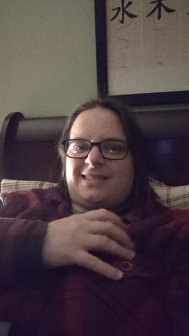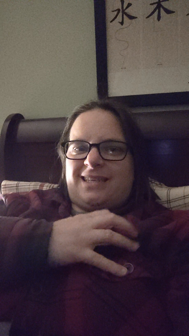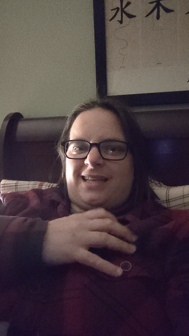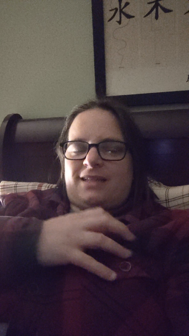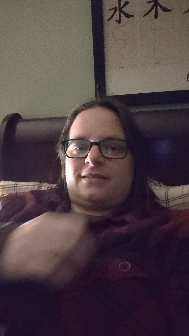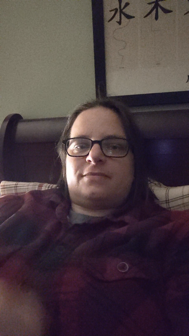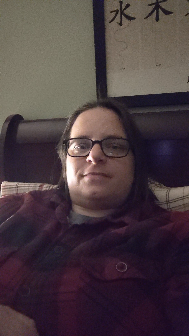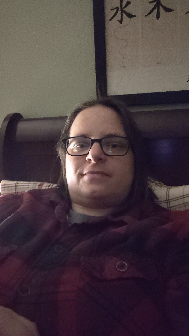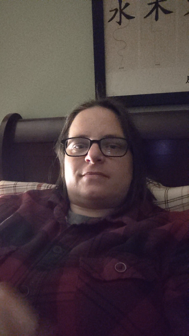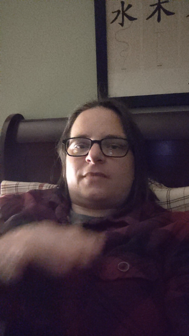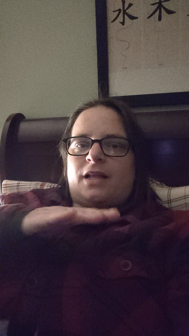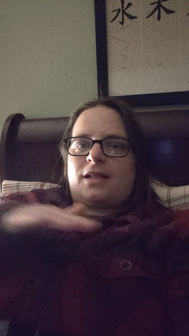nice